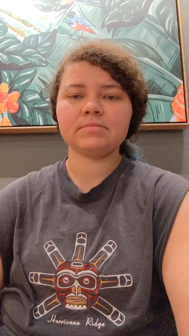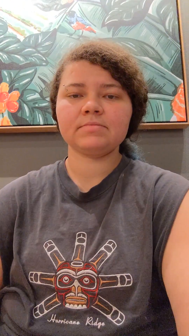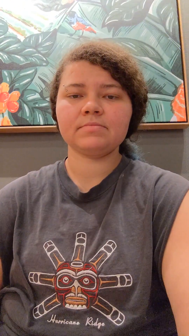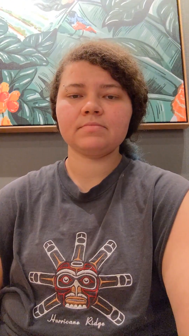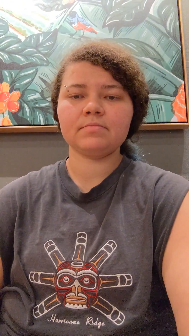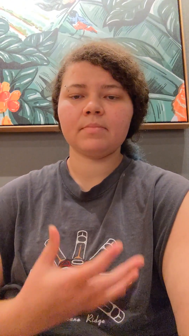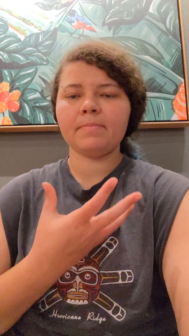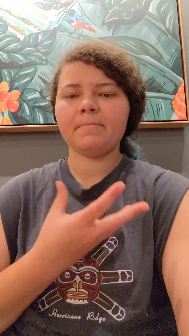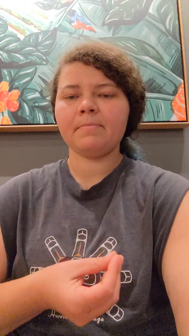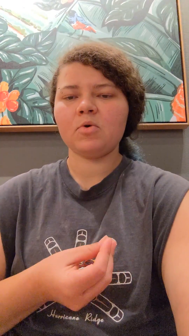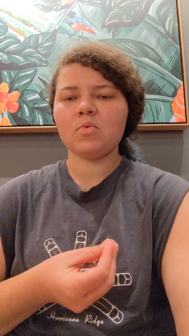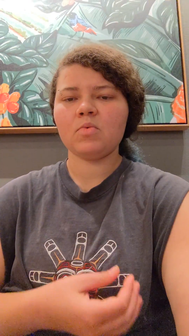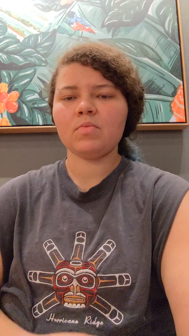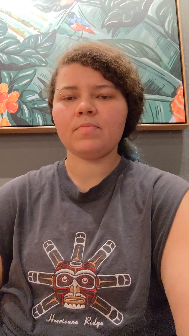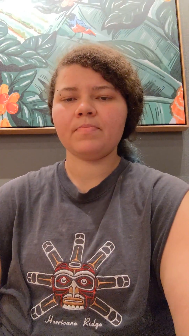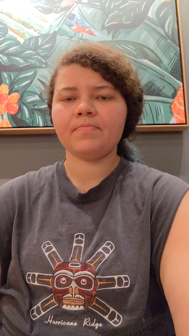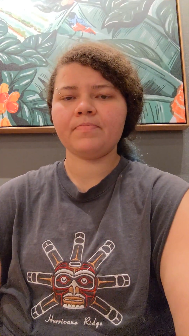poor